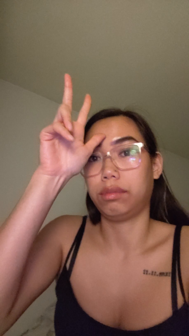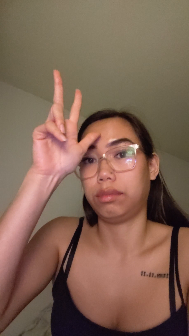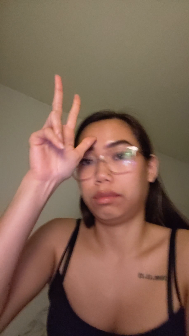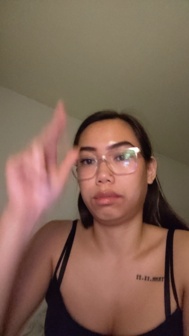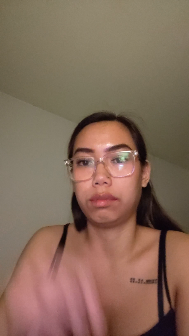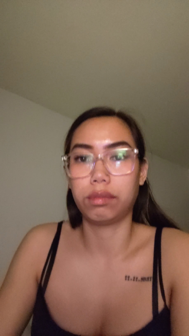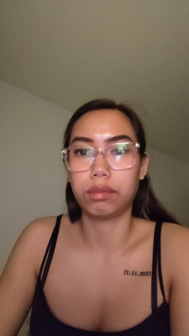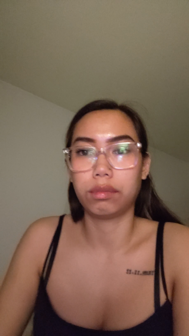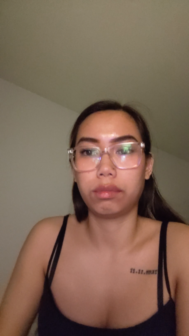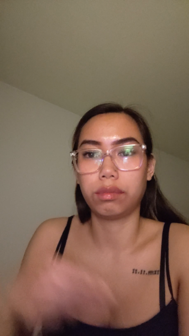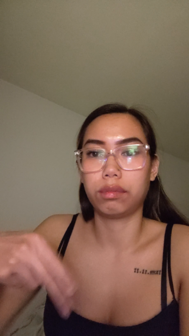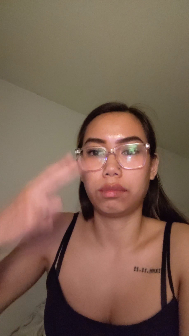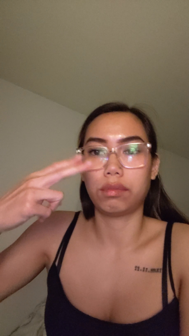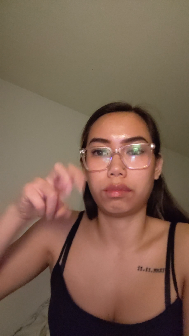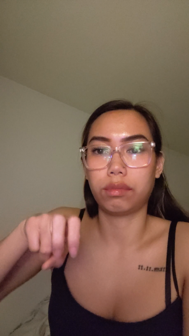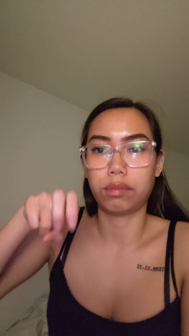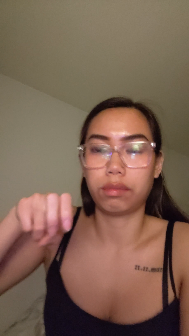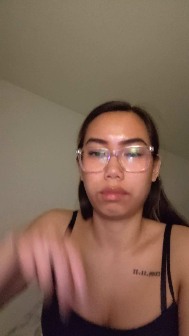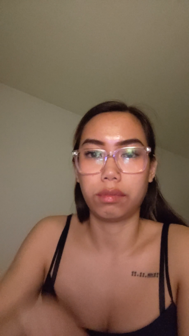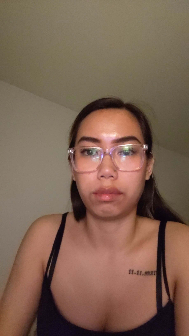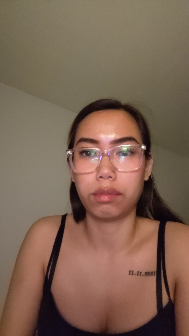high chair